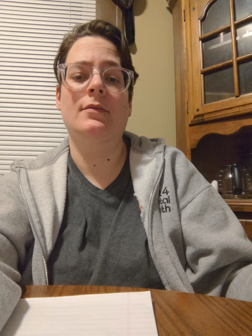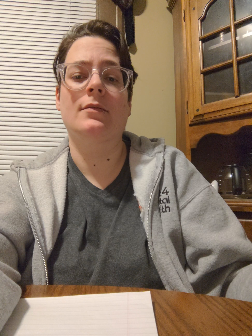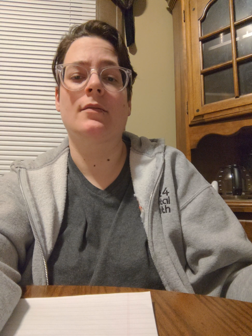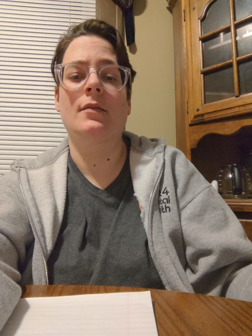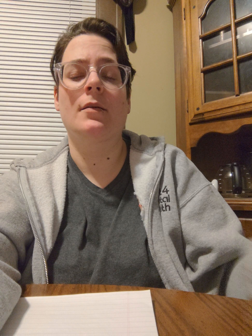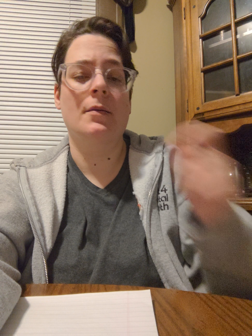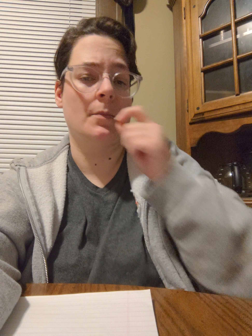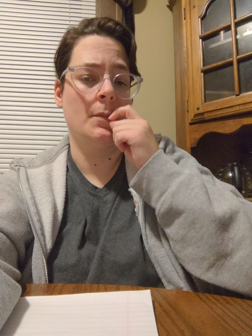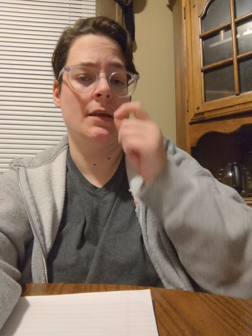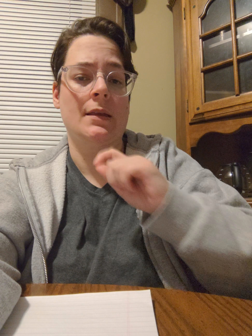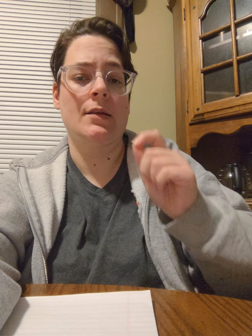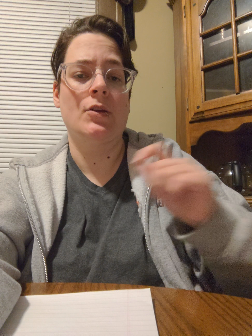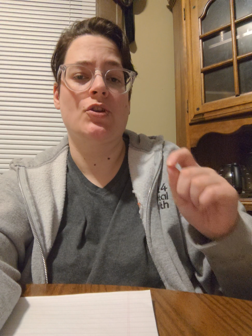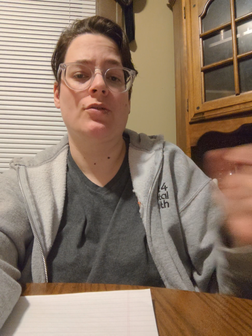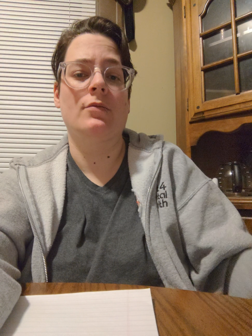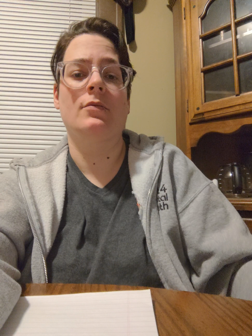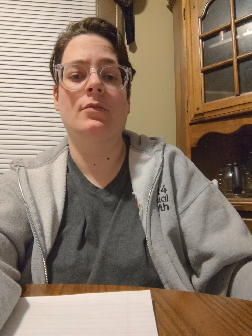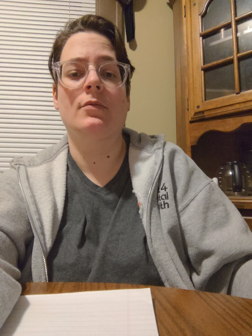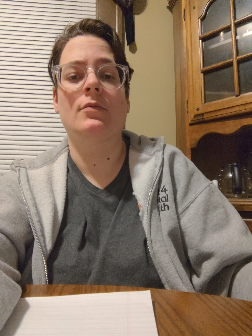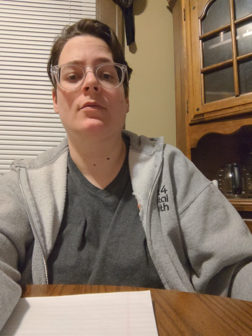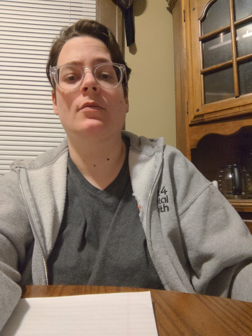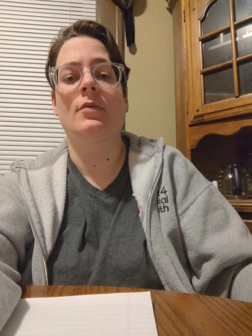pencil